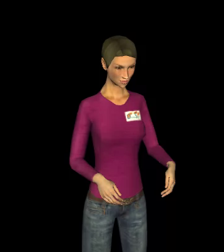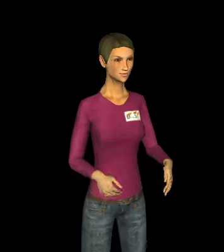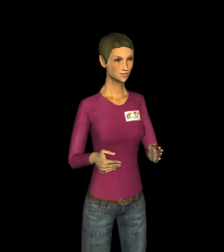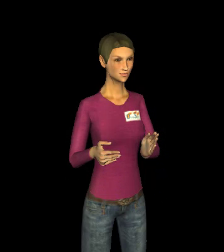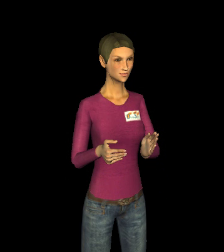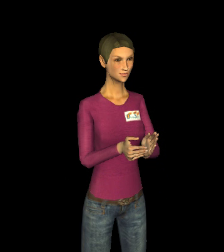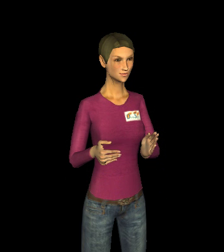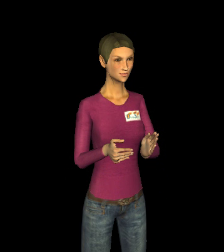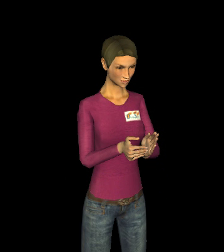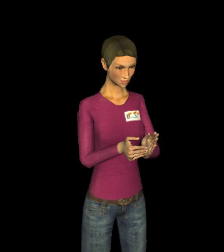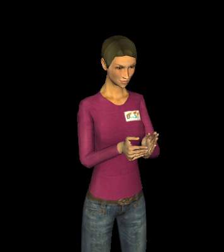مرة أخرى